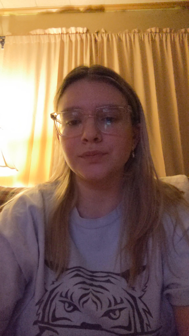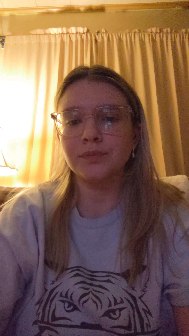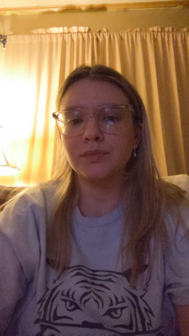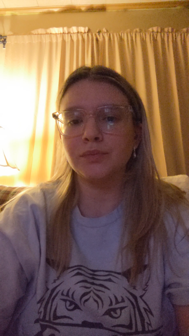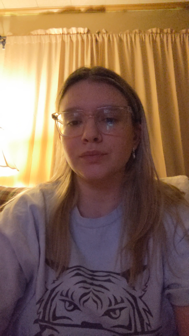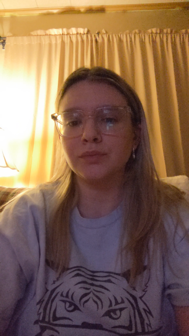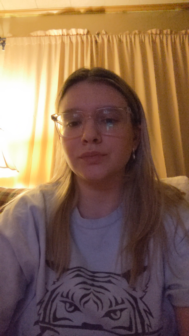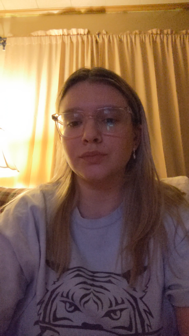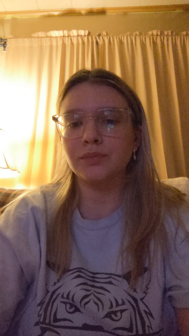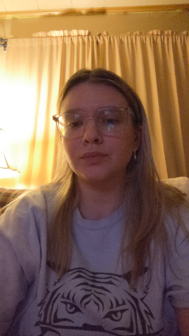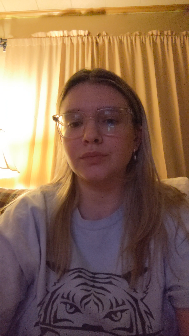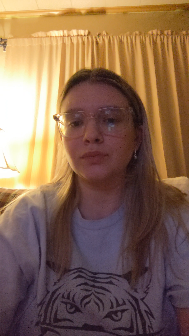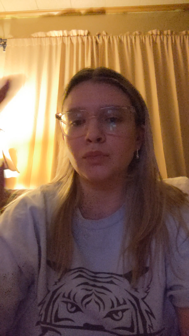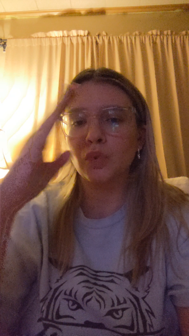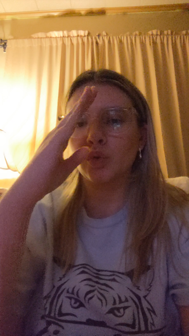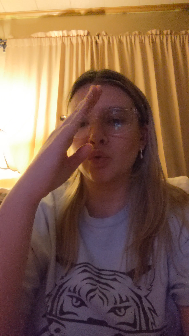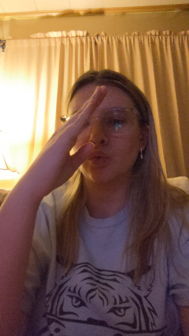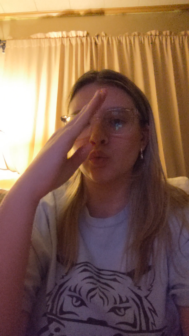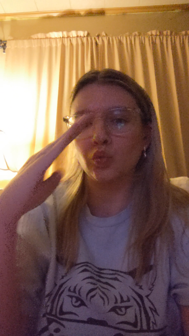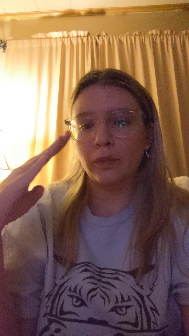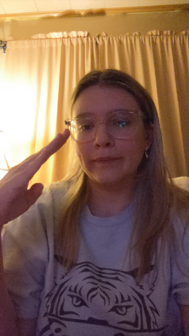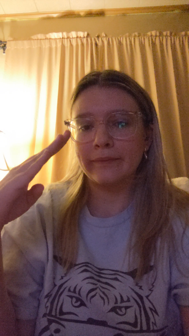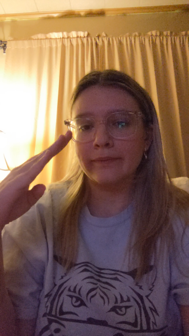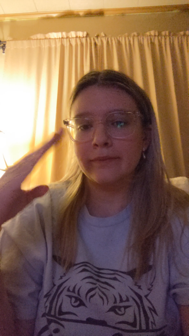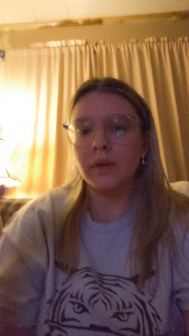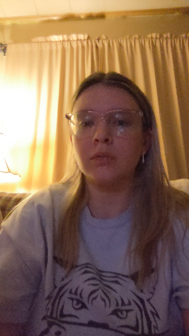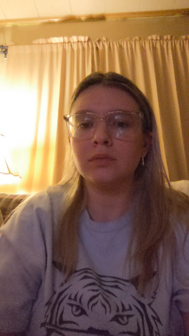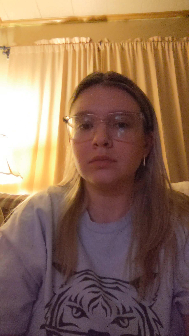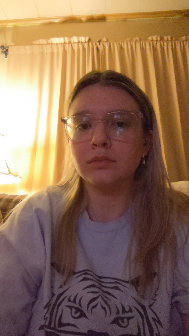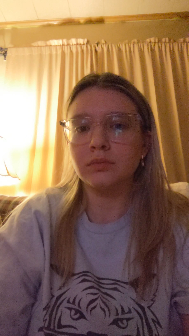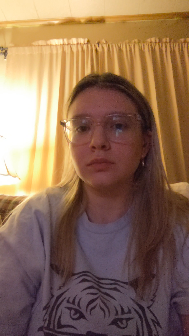roof